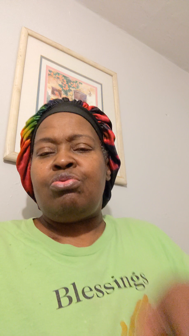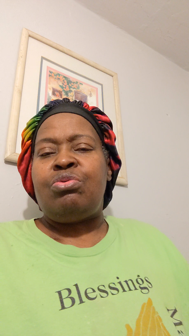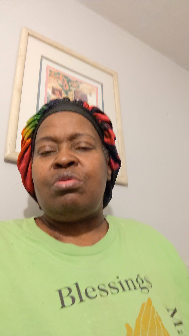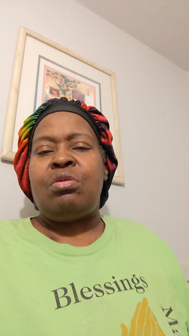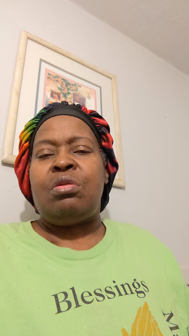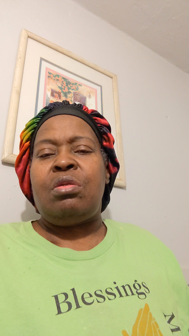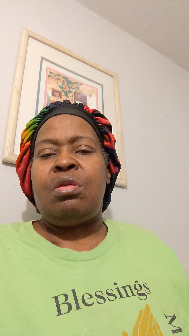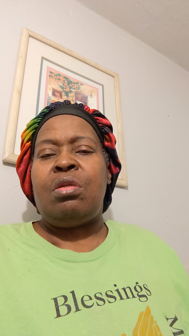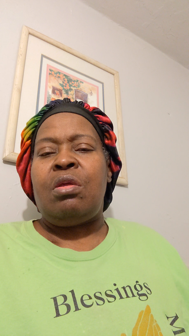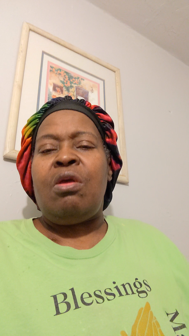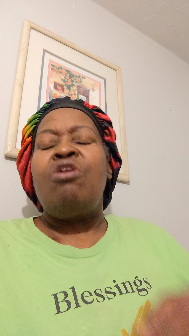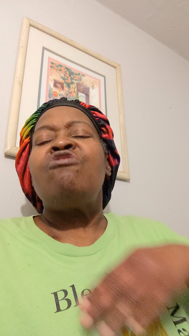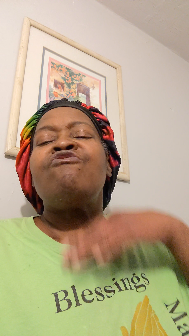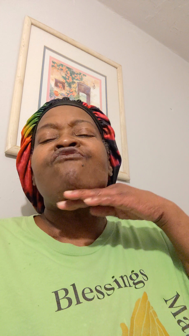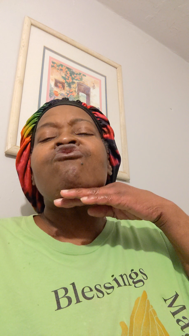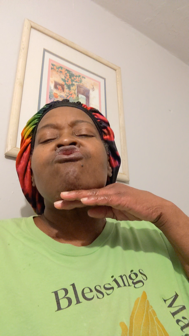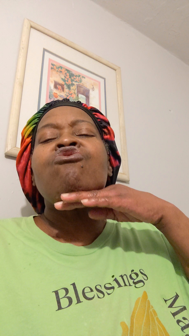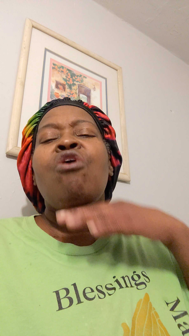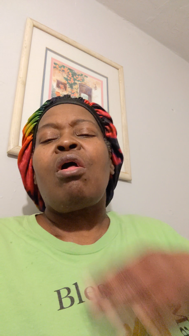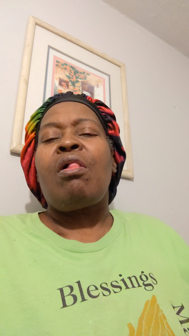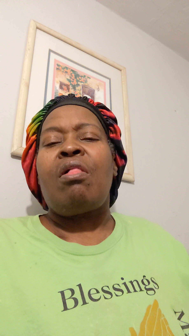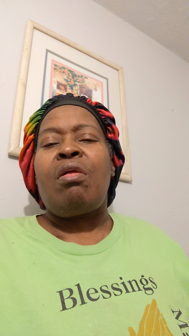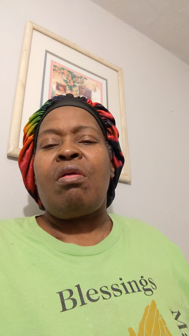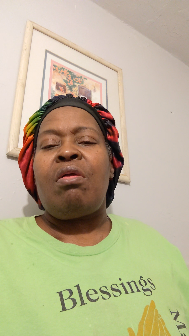full